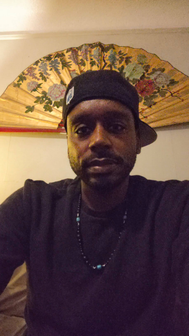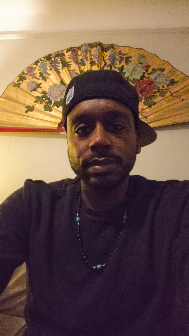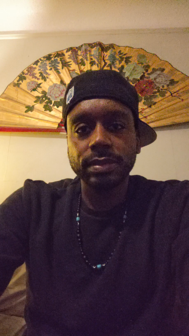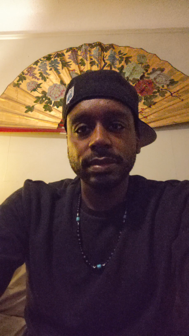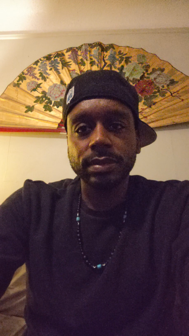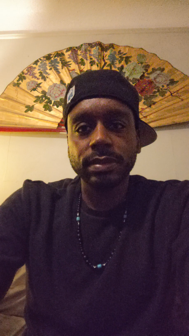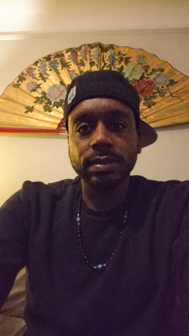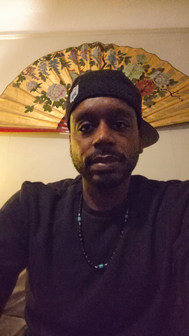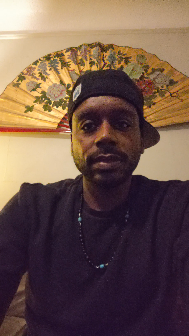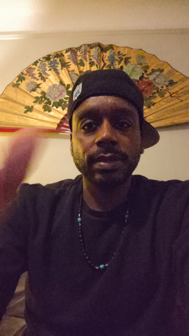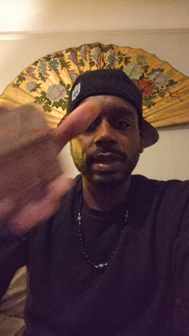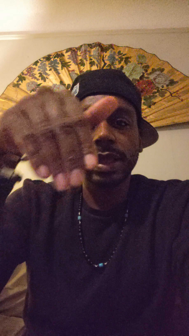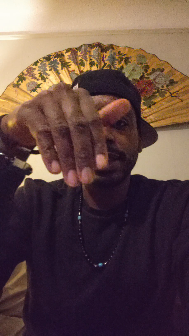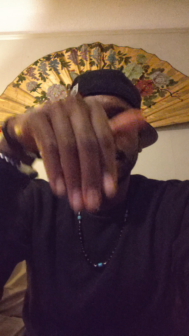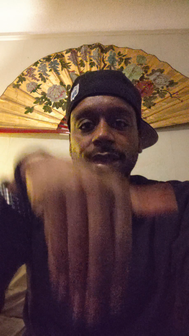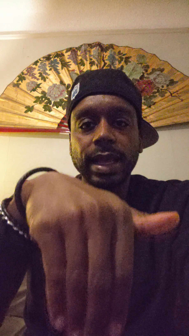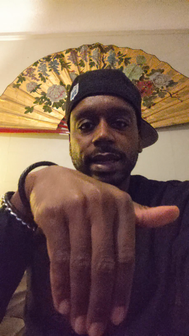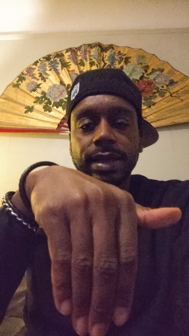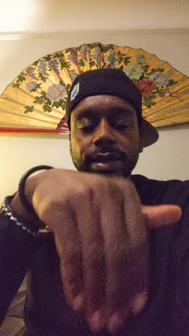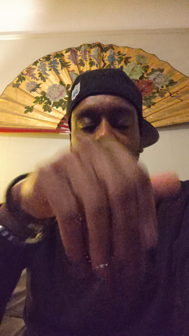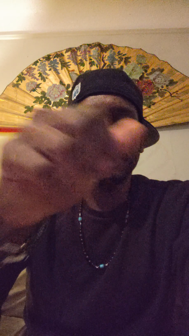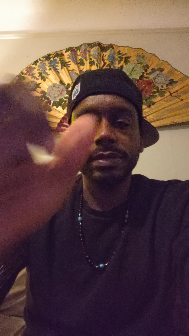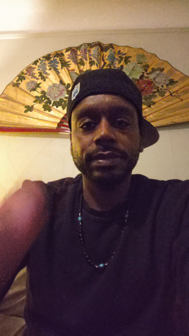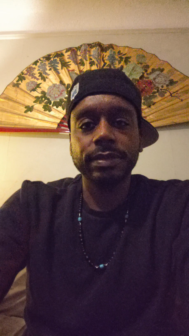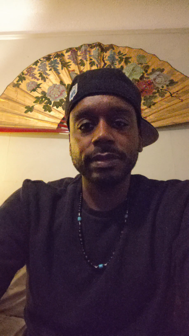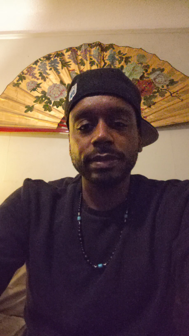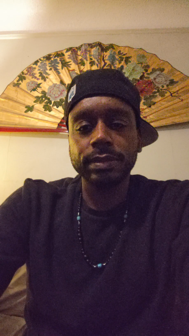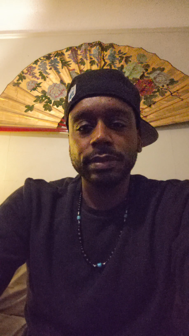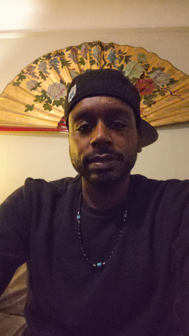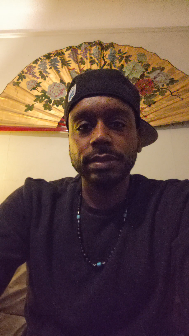night night